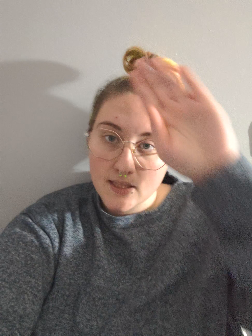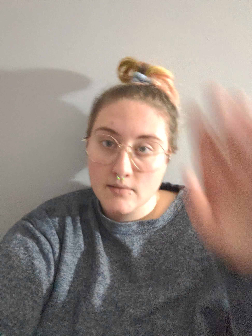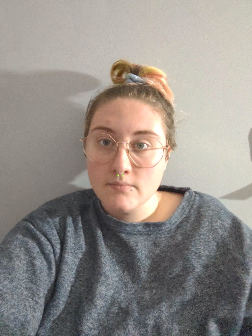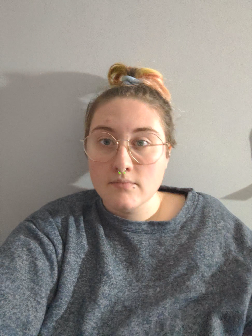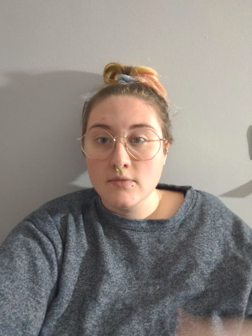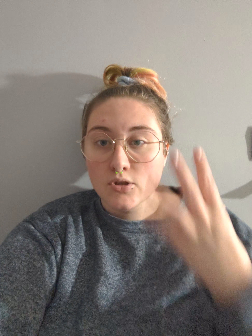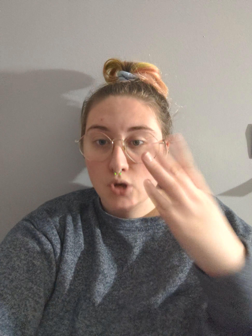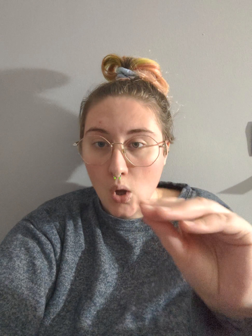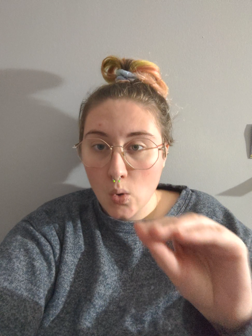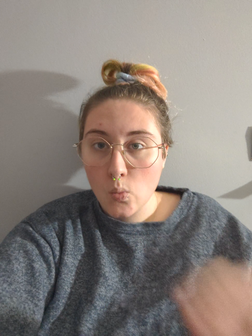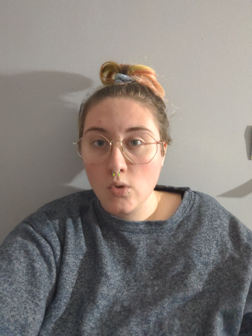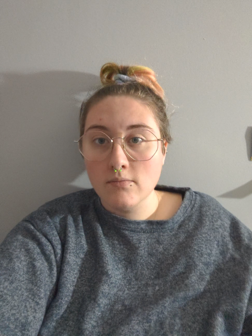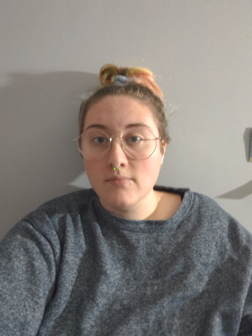go